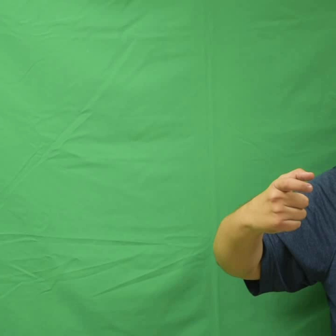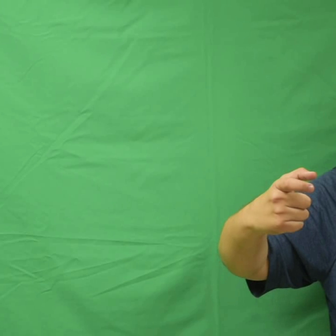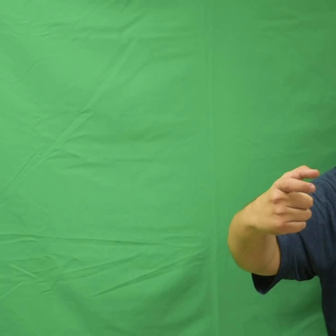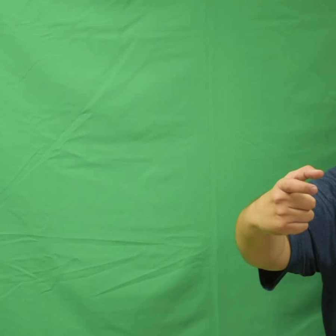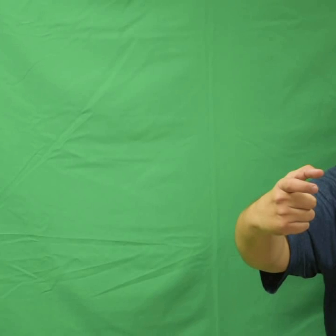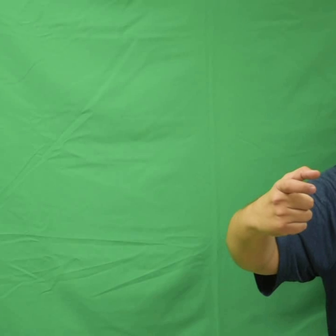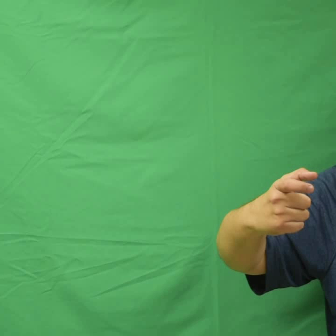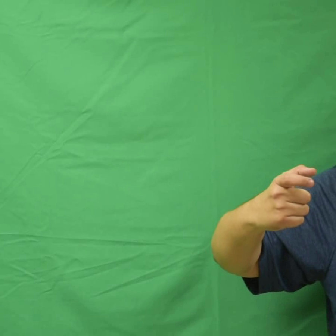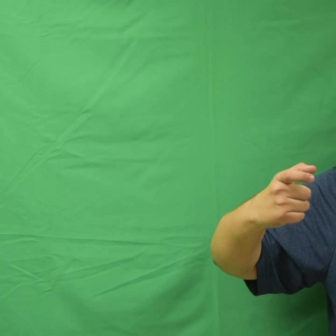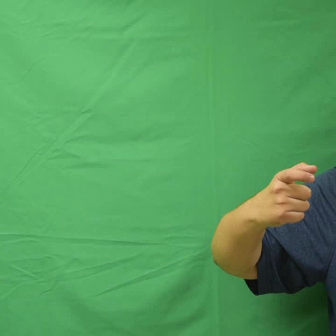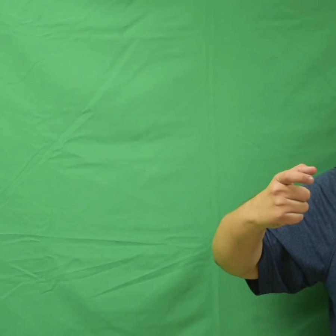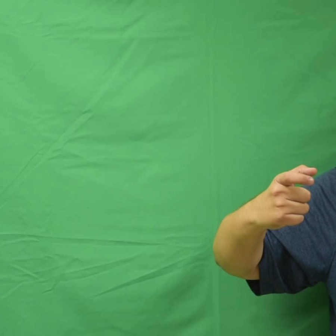X